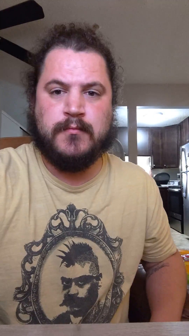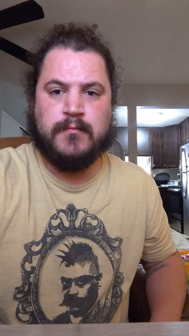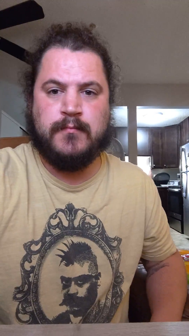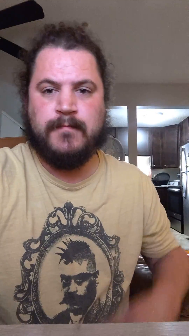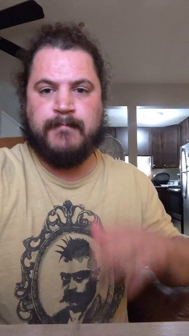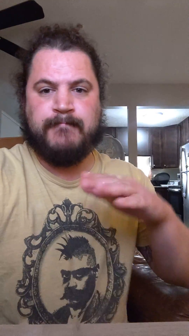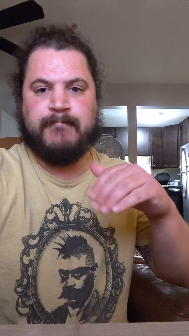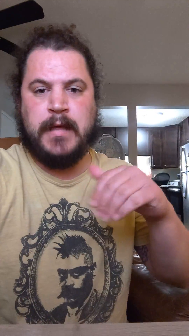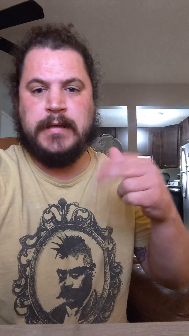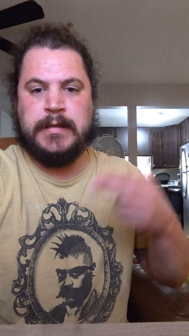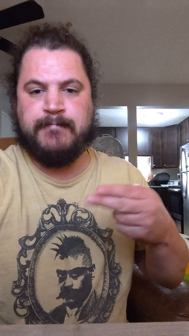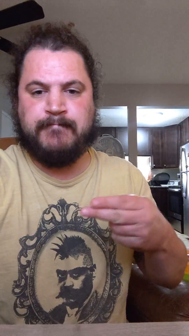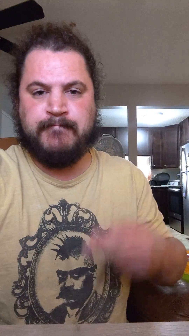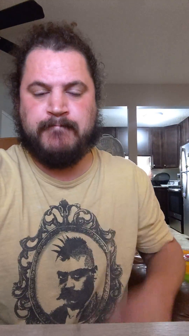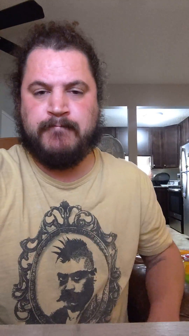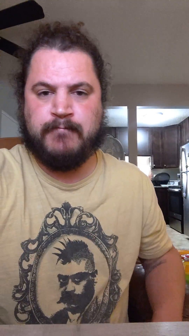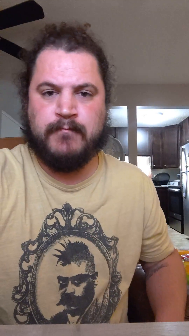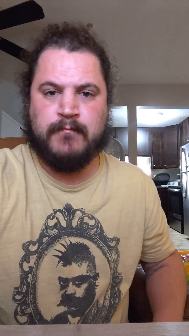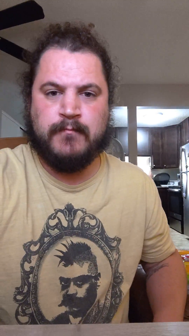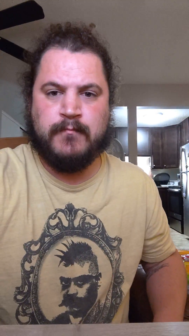pet's name